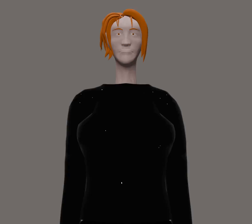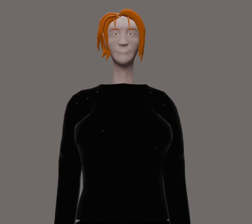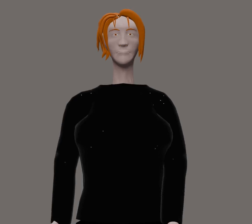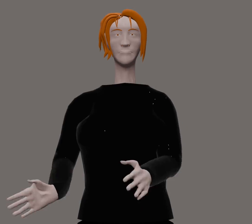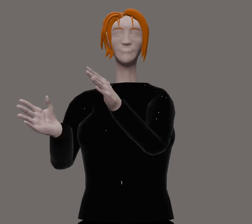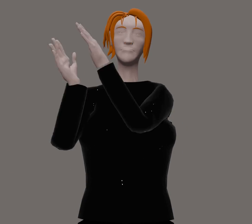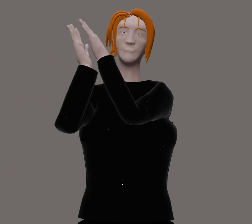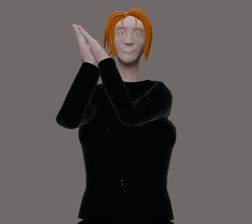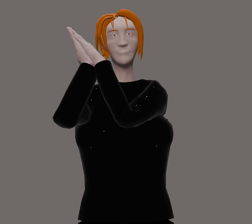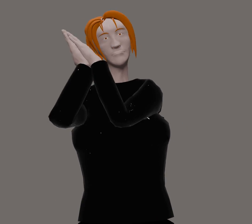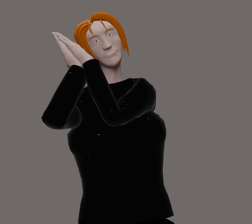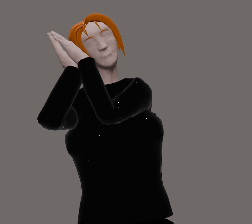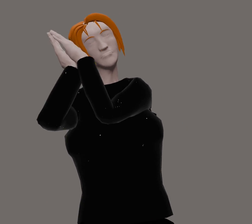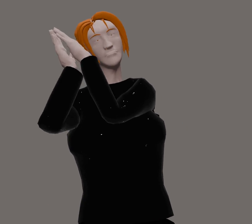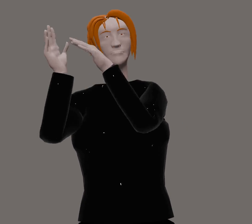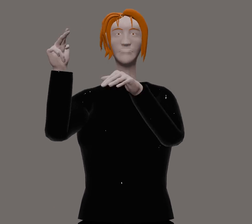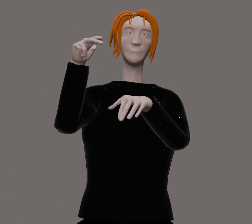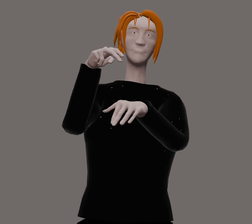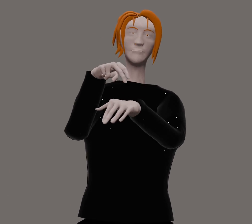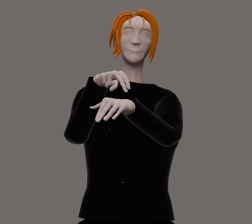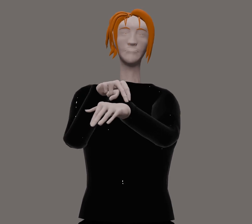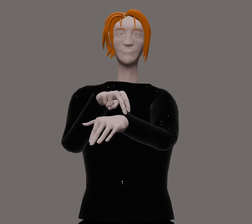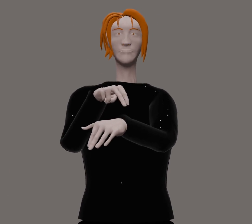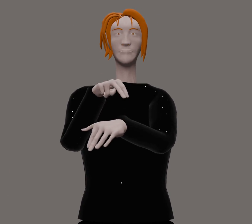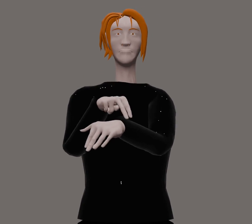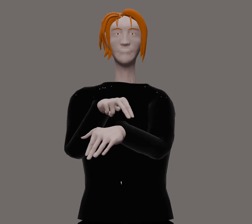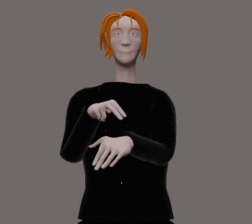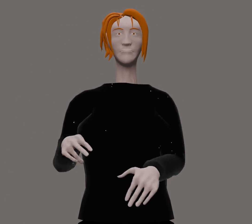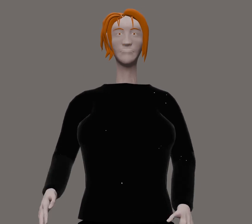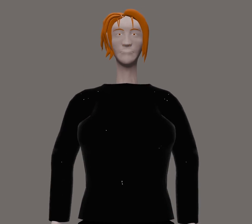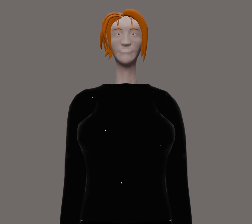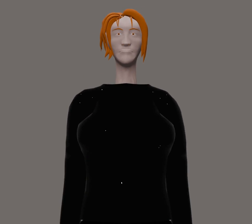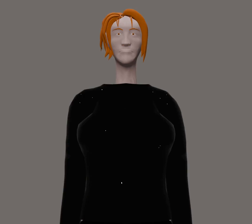Bedtime